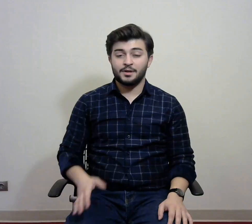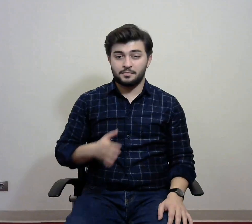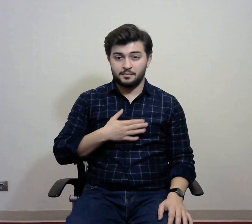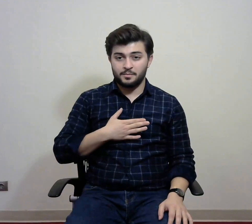mənim